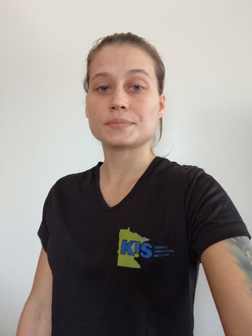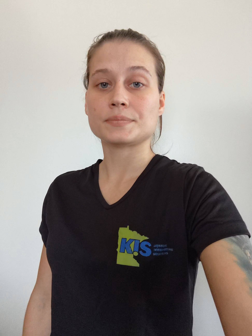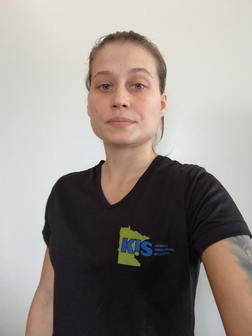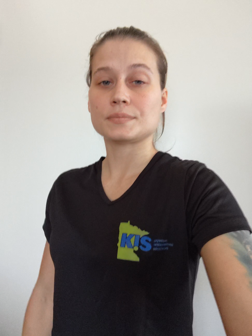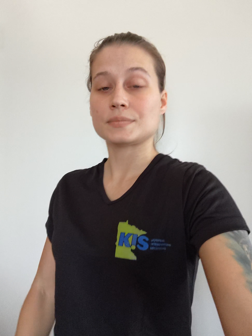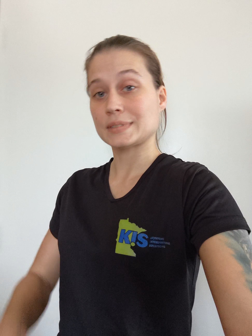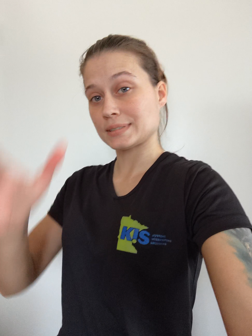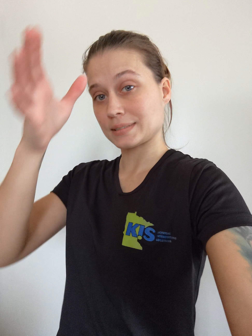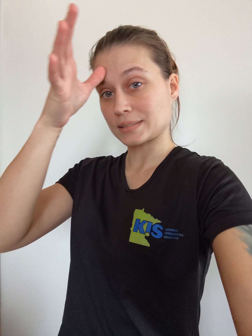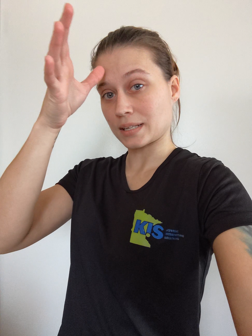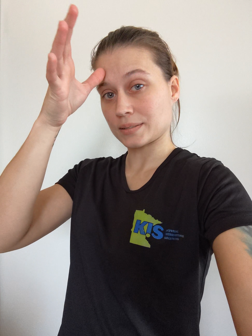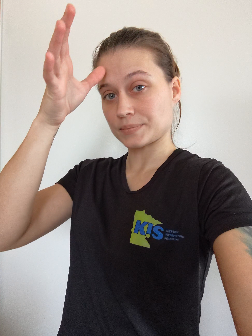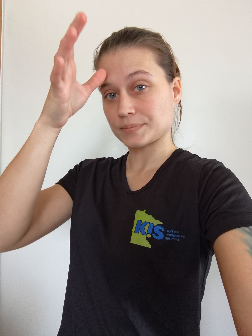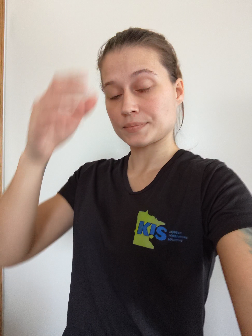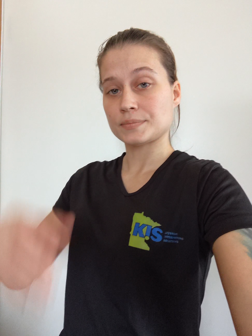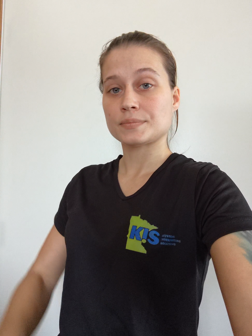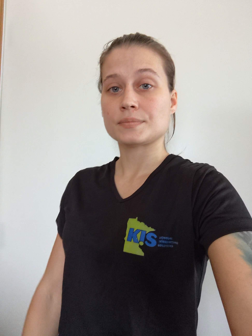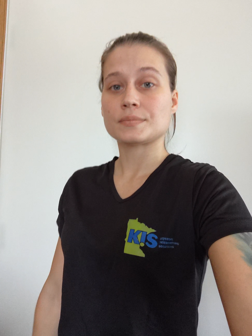dad